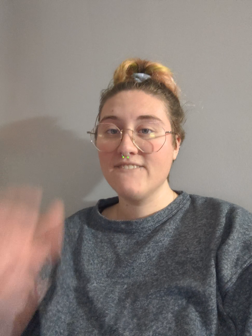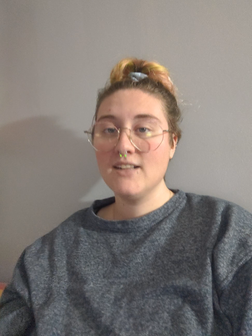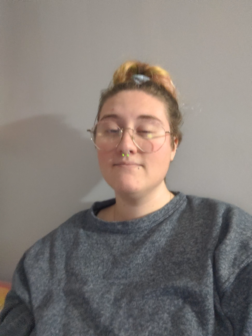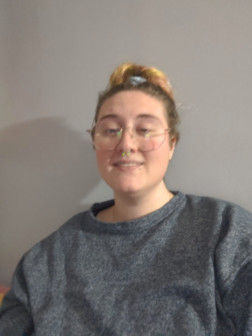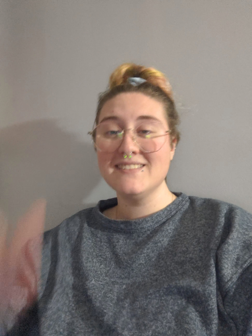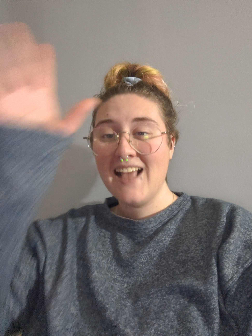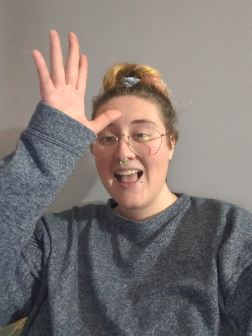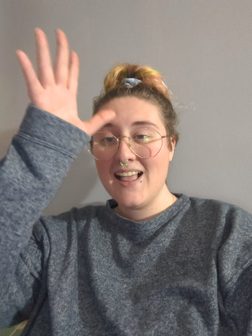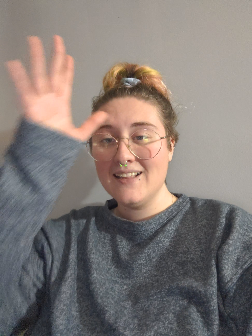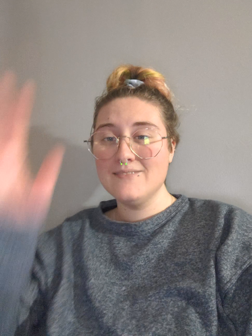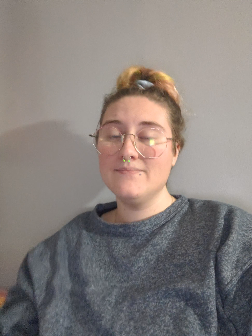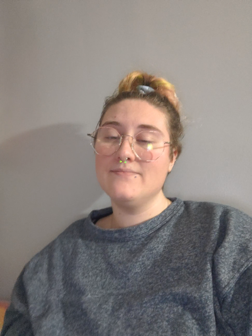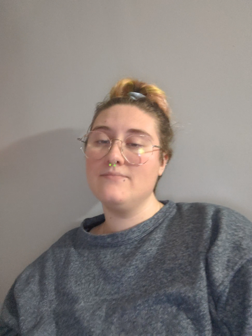dad